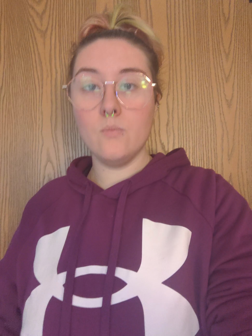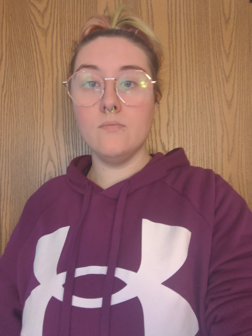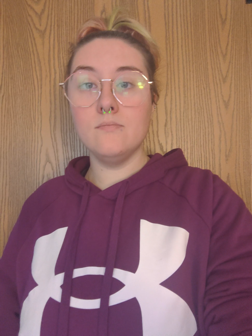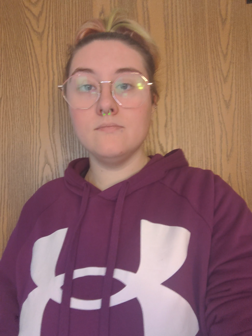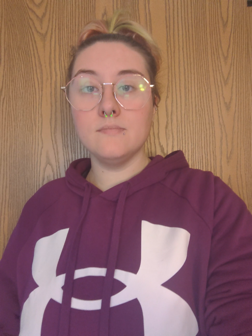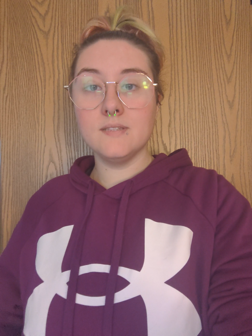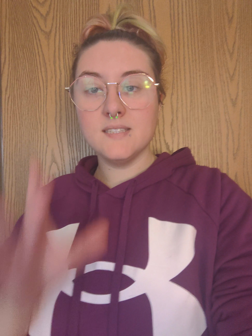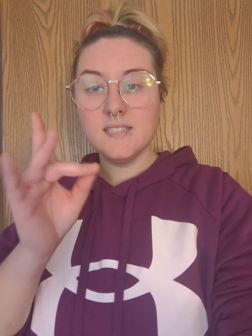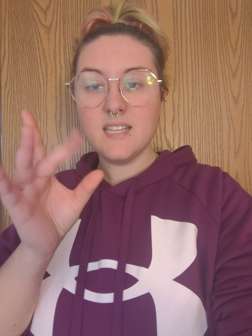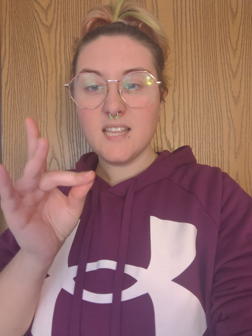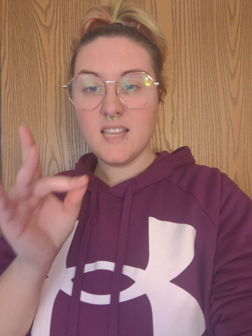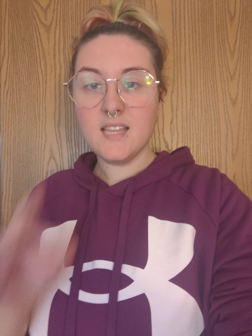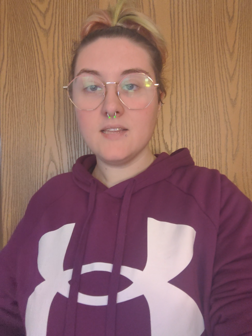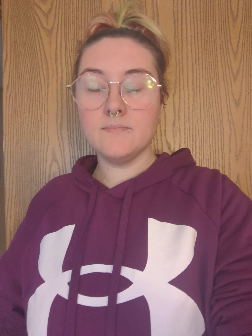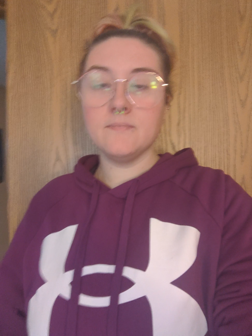sticky